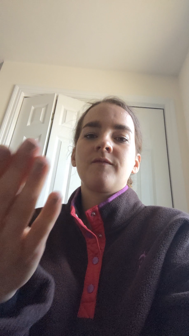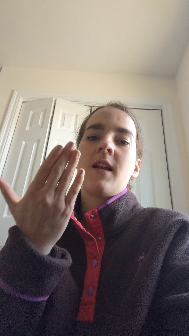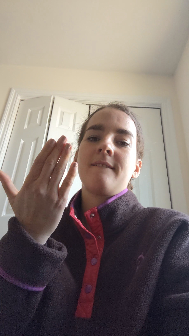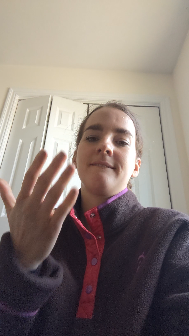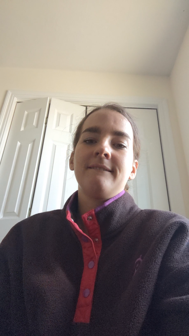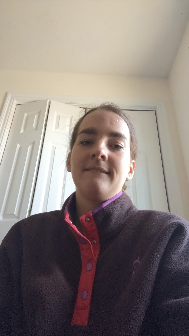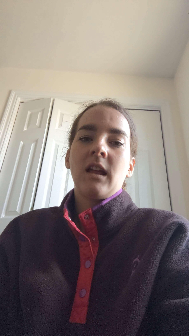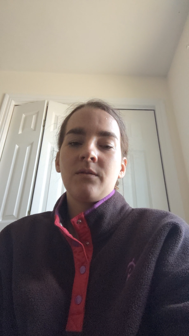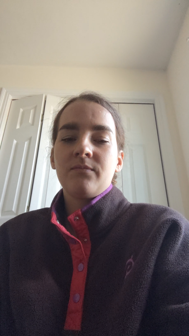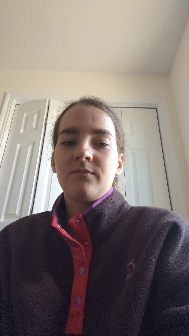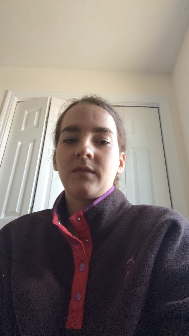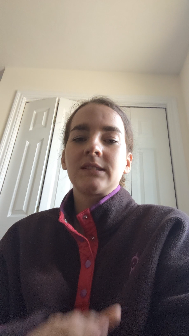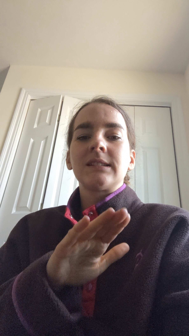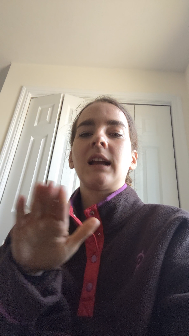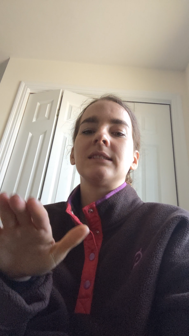nice